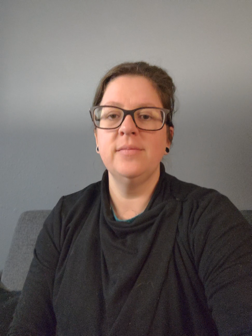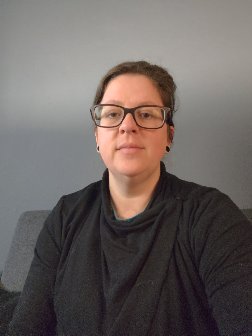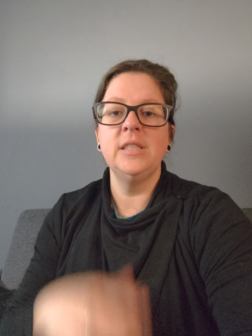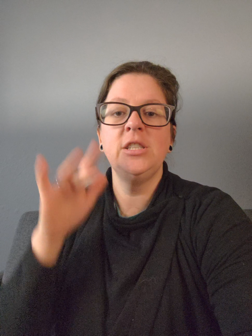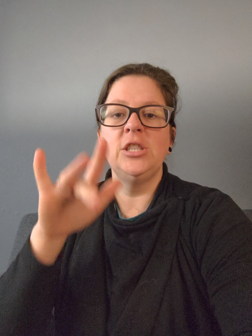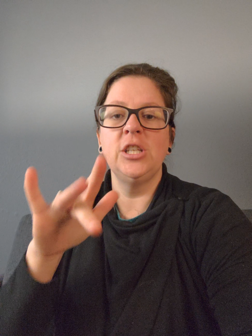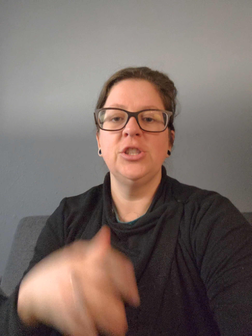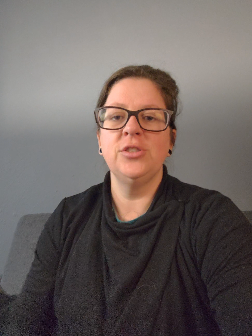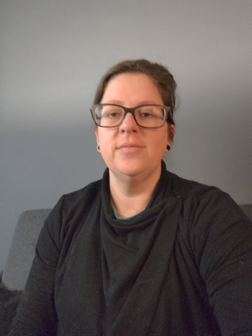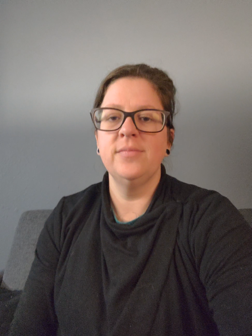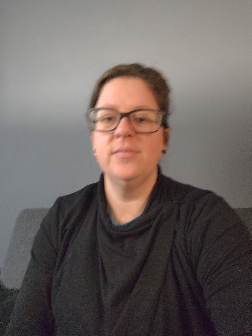touch